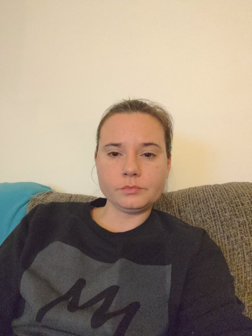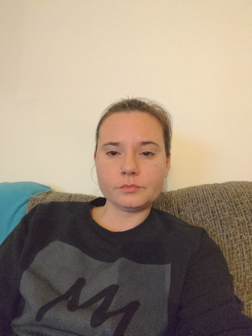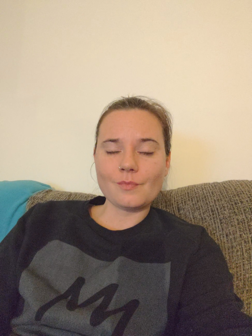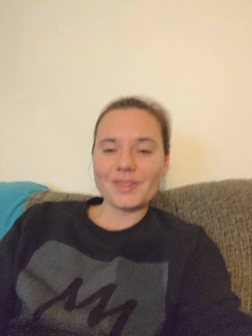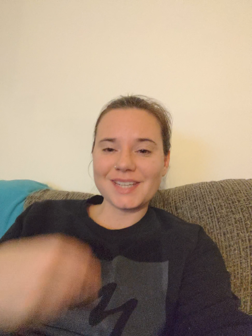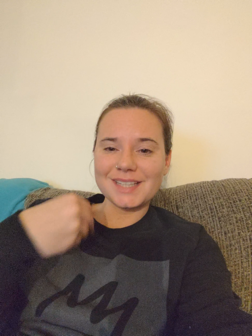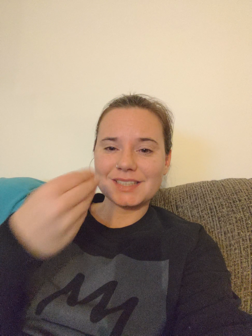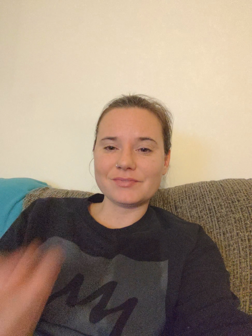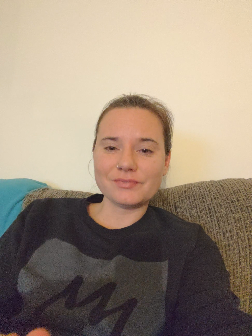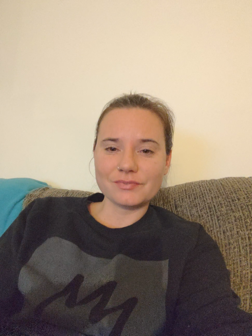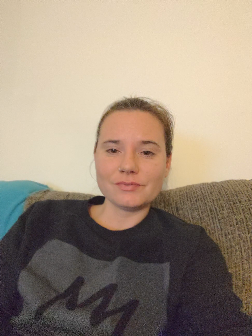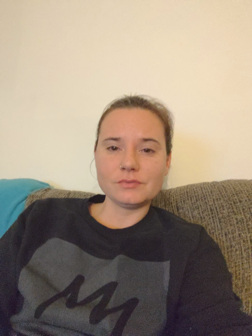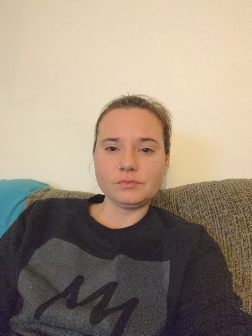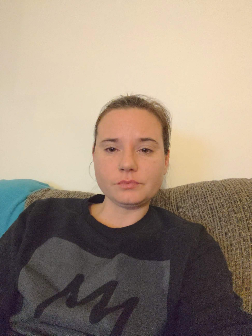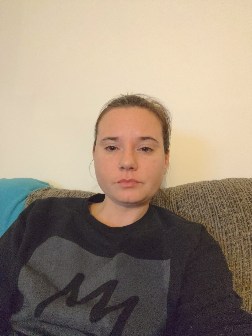give